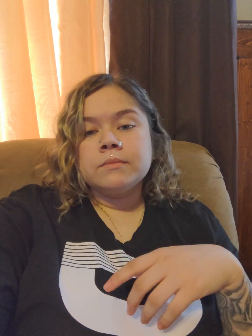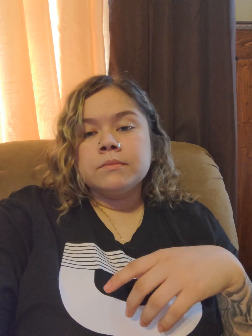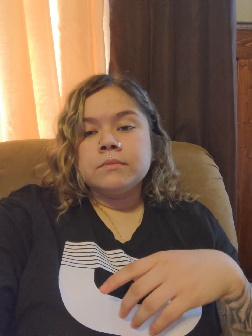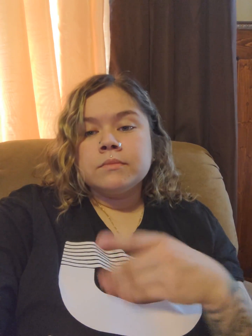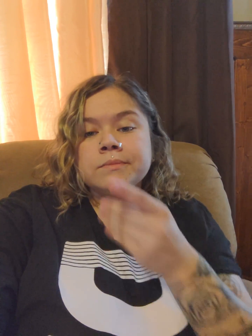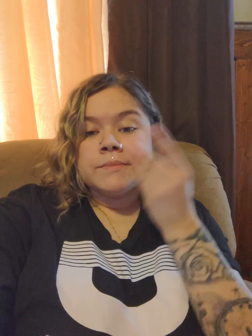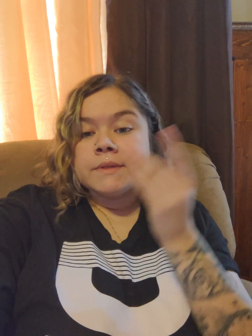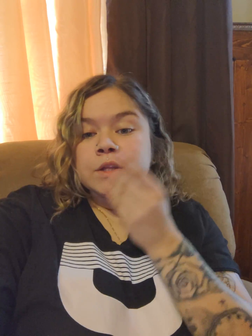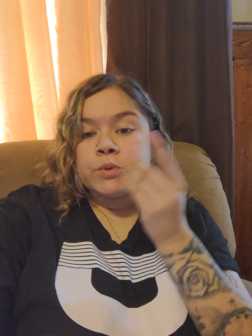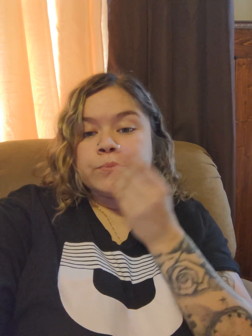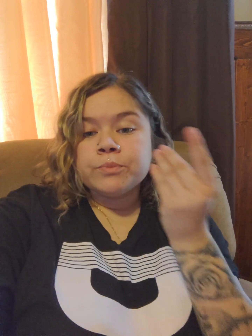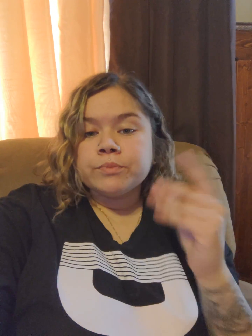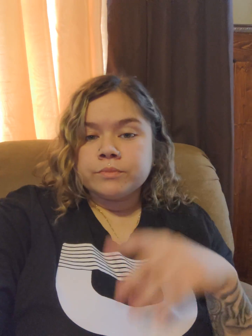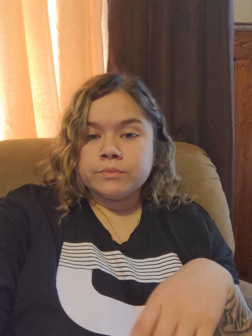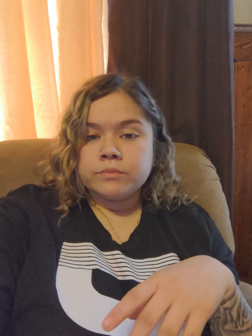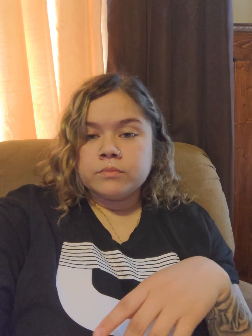dinner